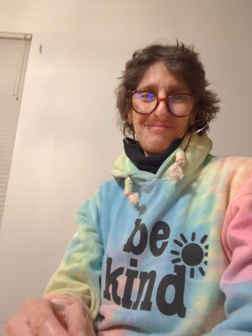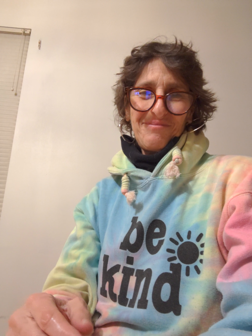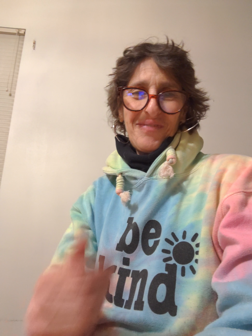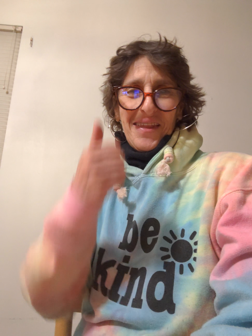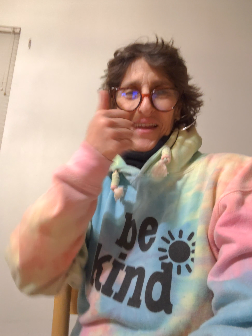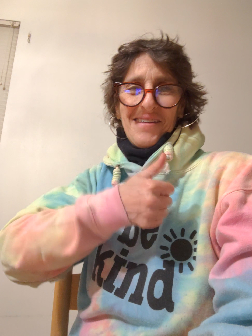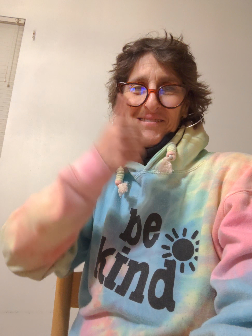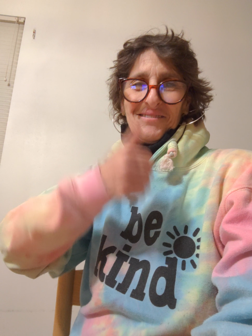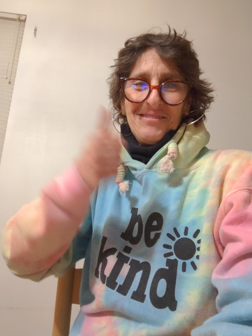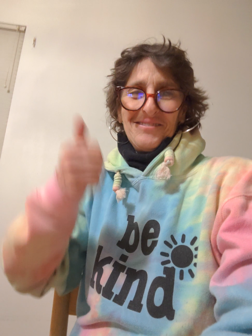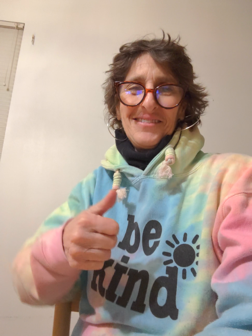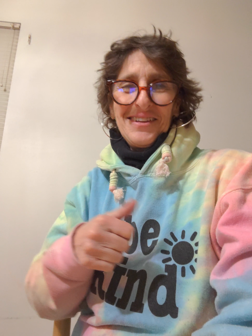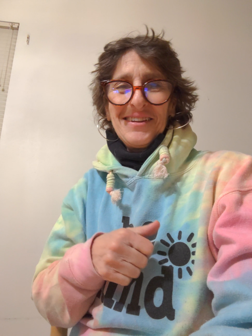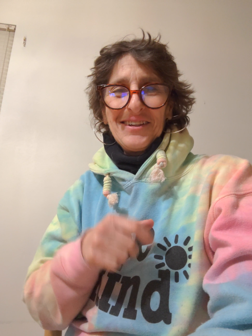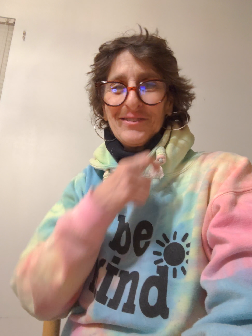every